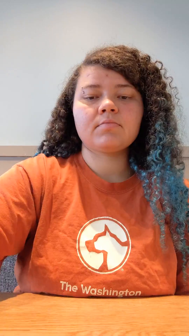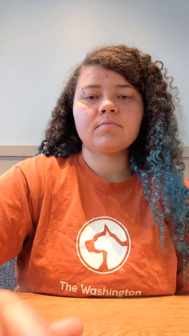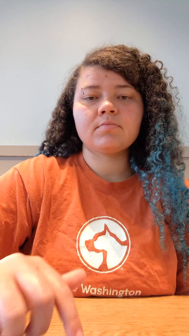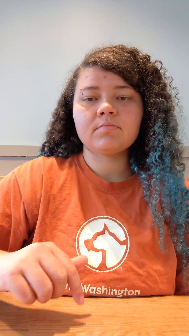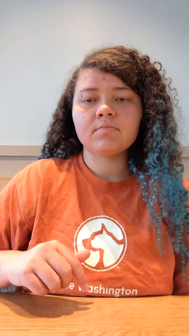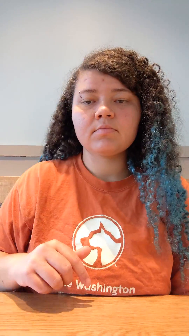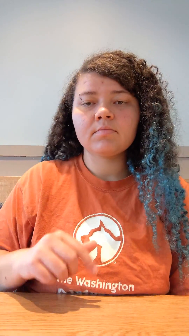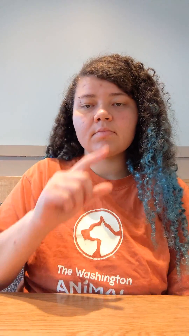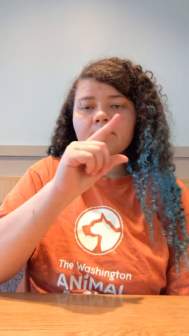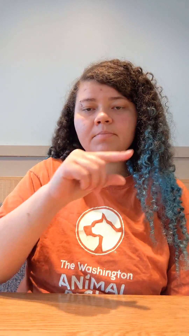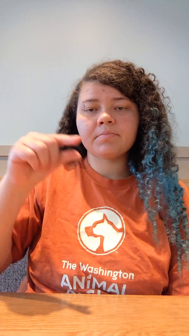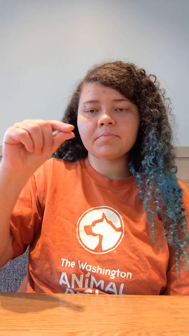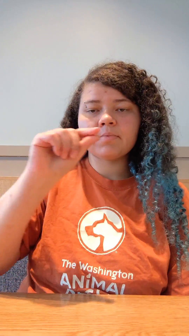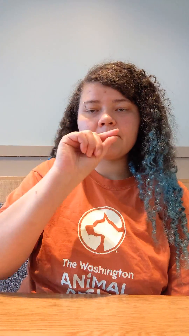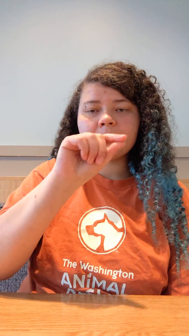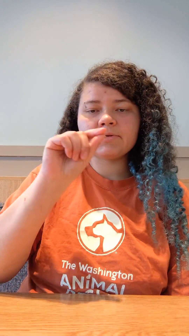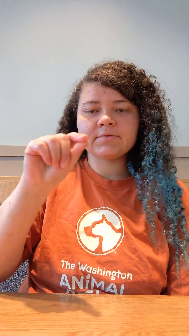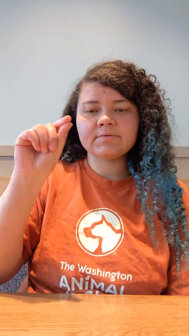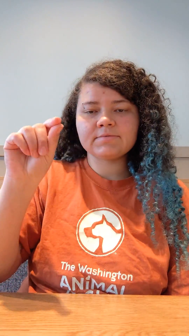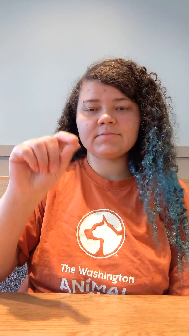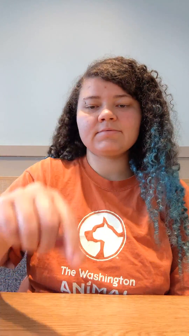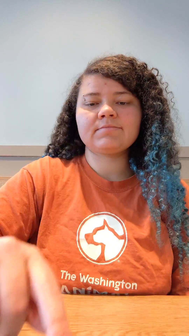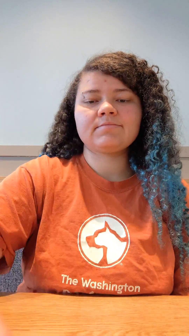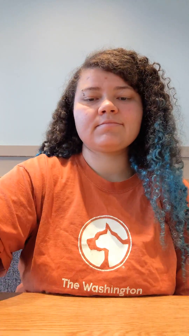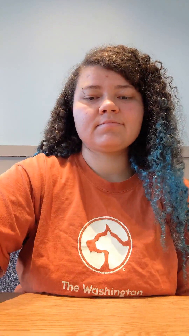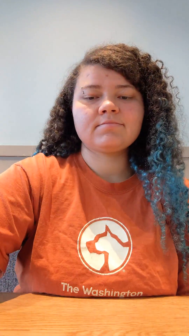peas